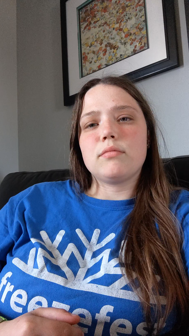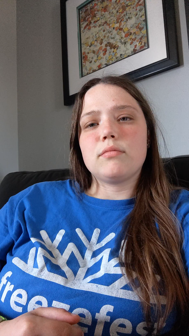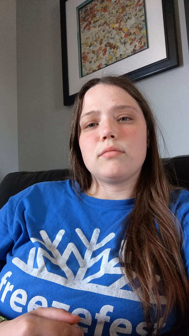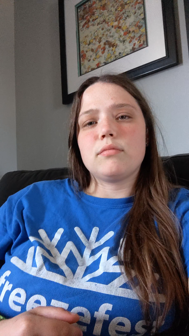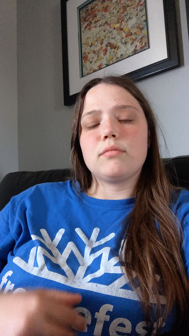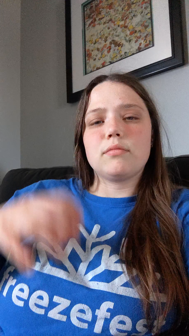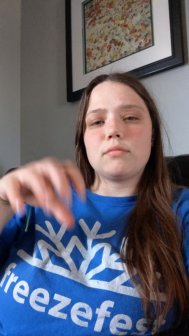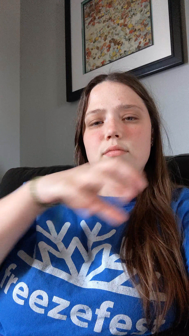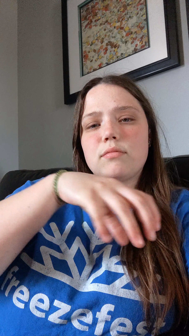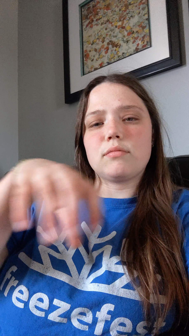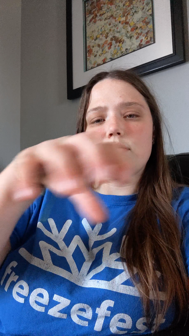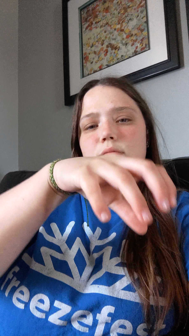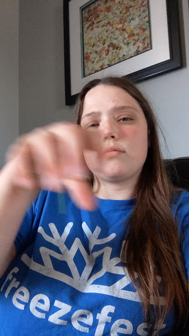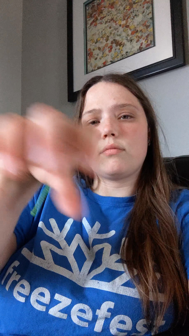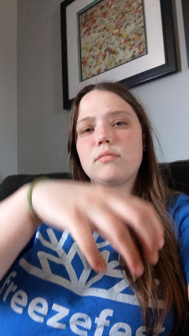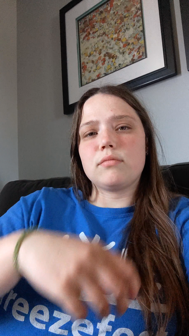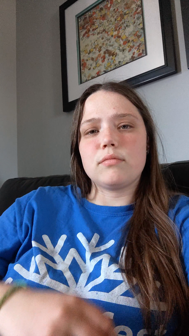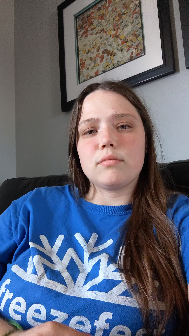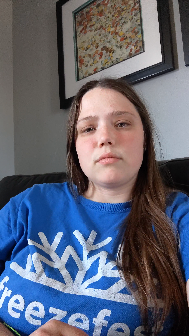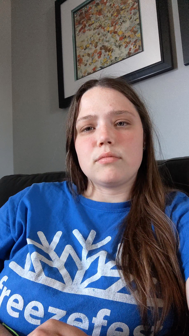block